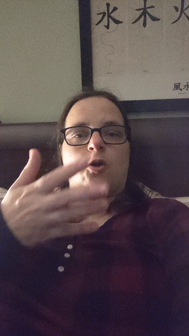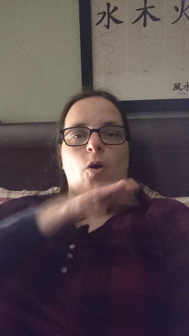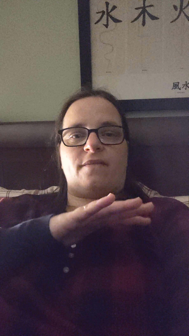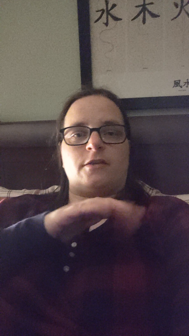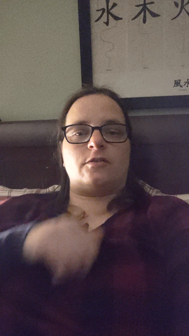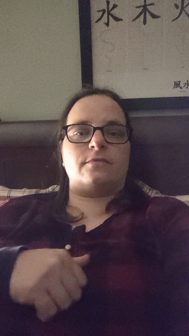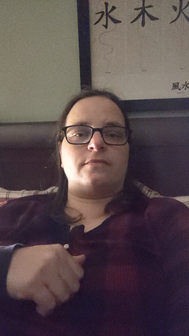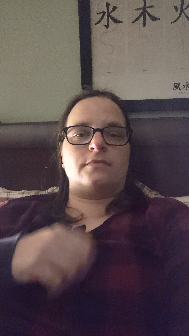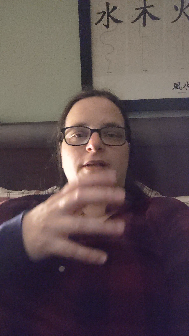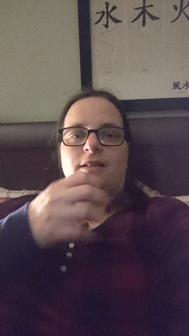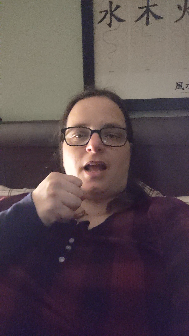get